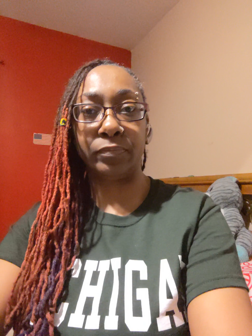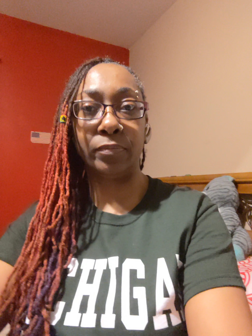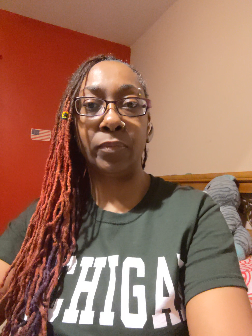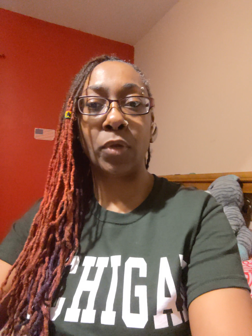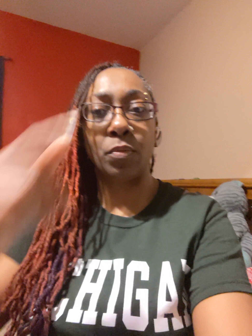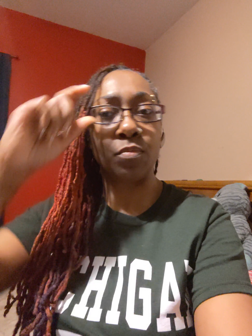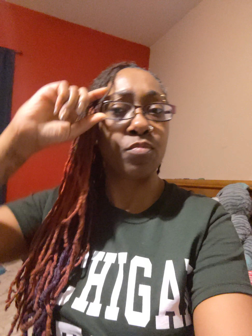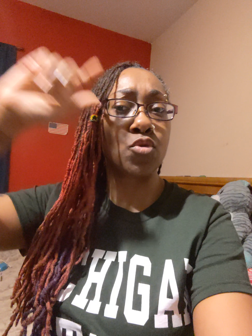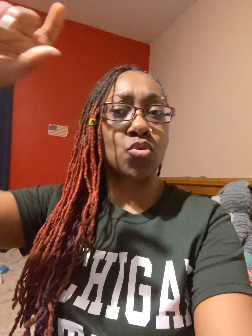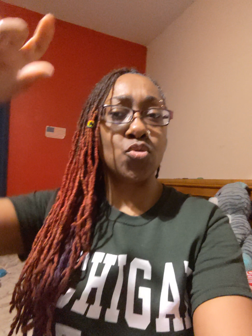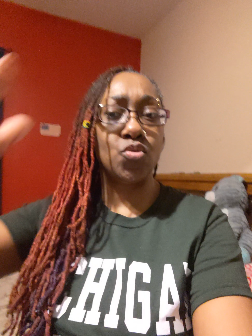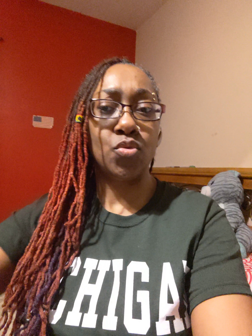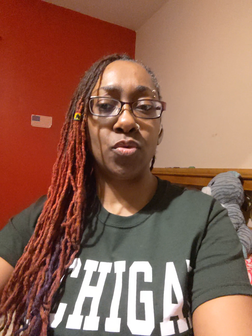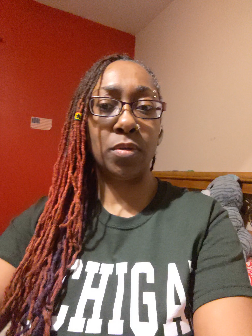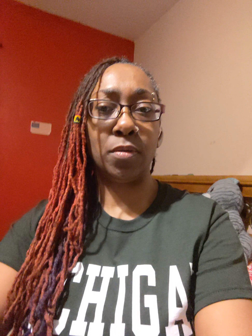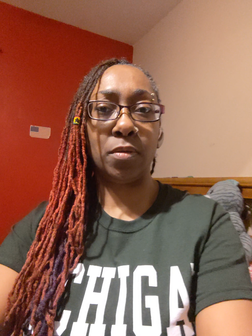moon